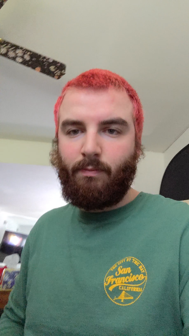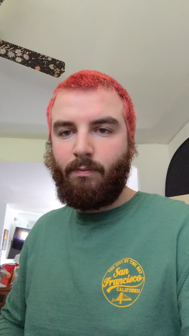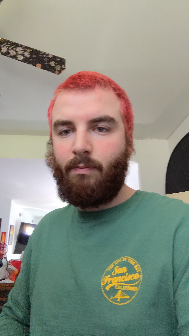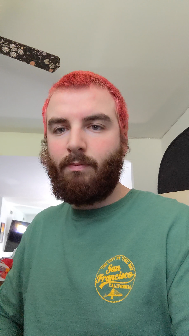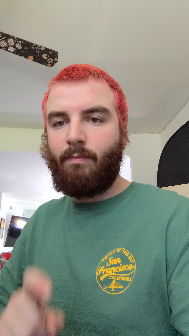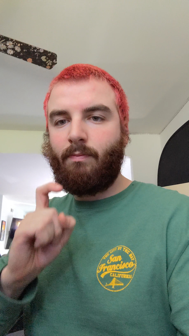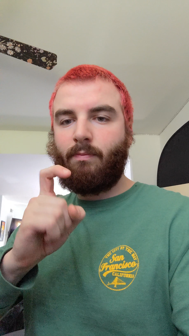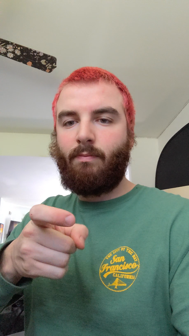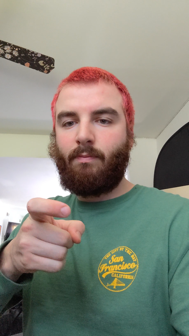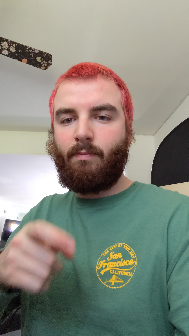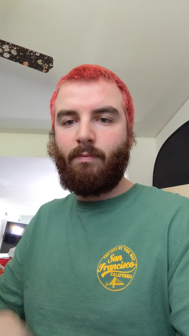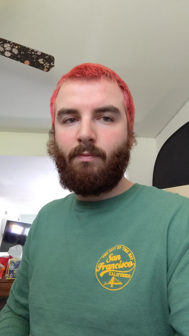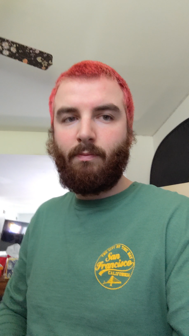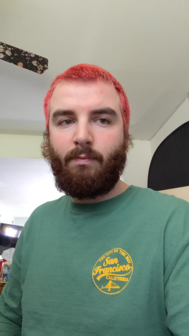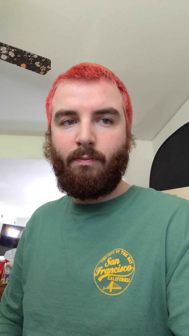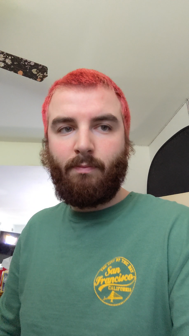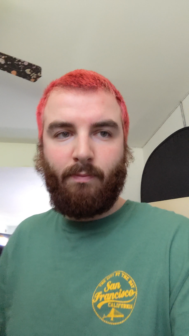present